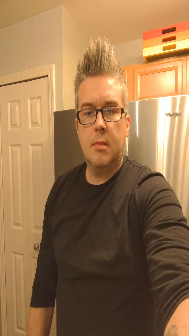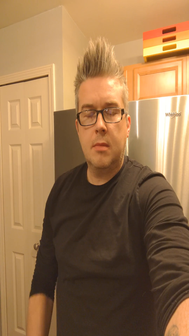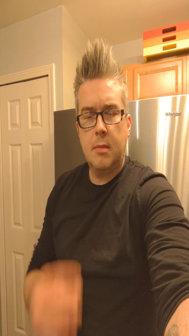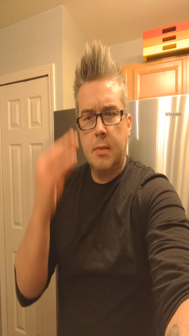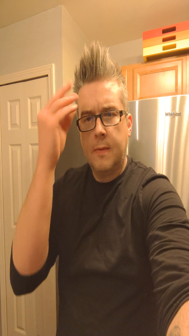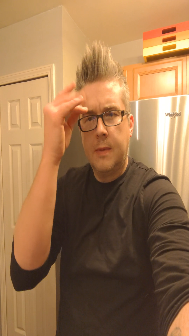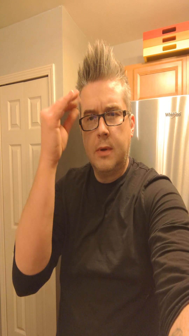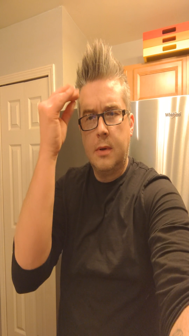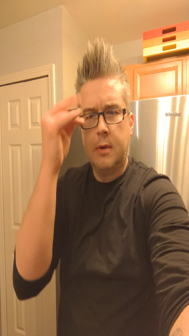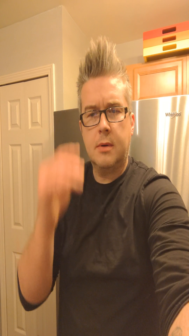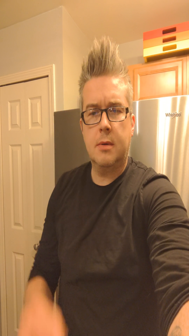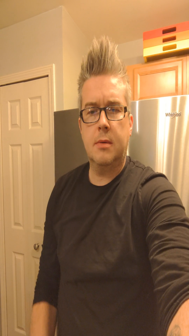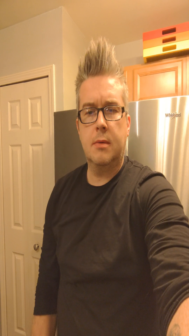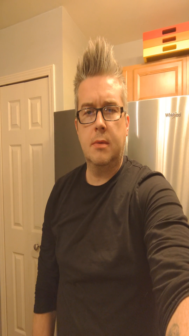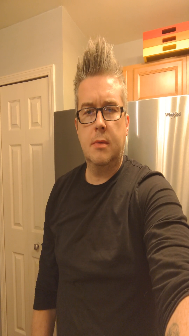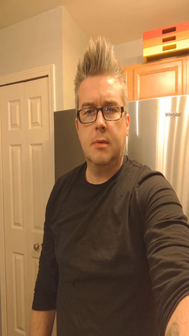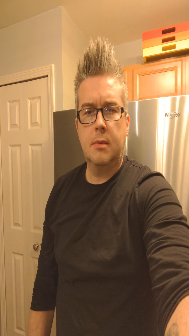think